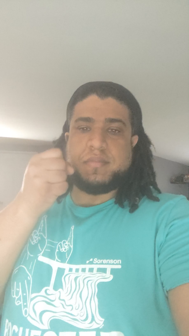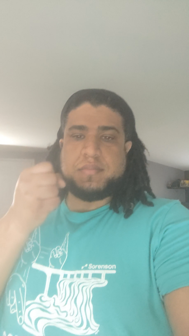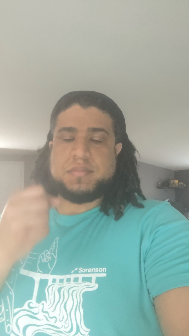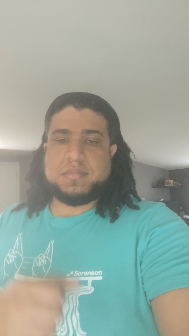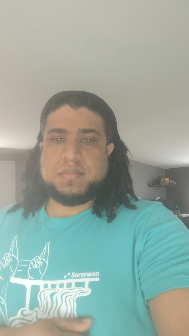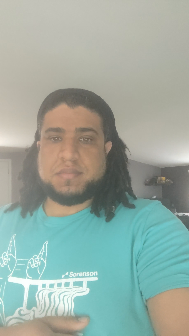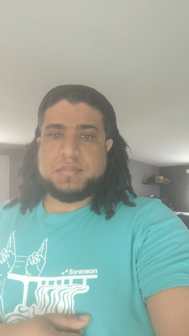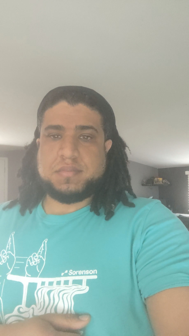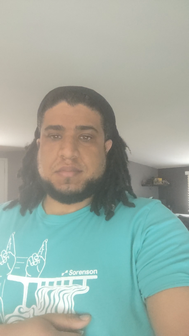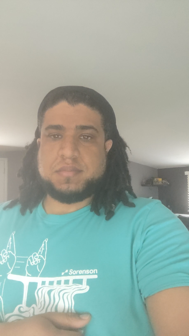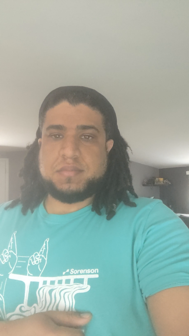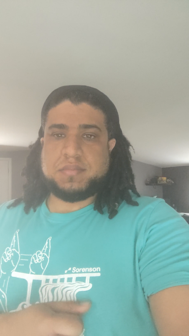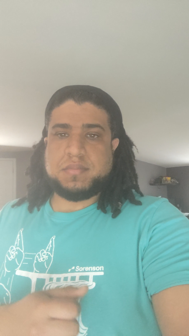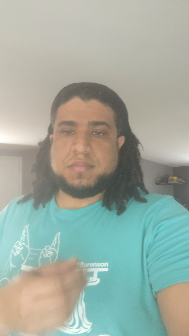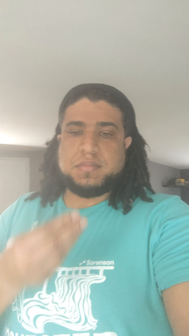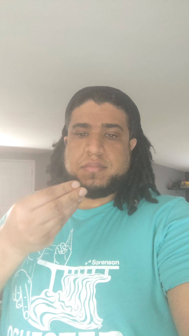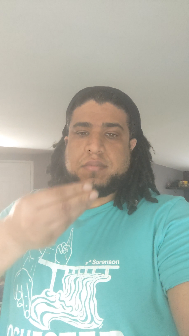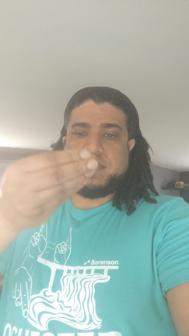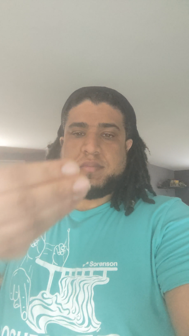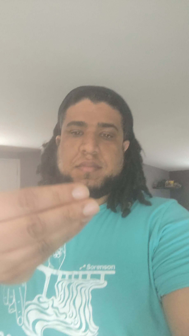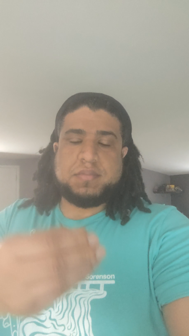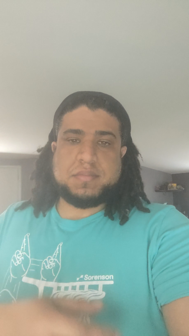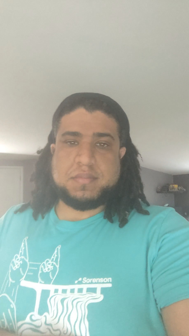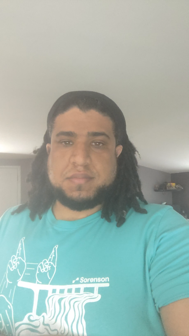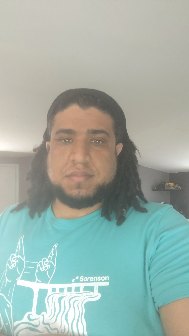buy